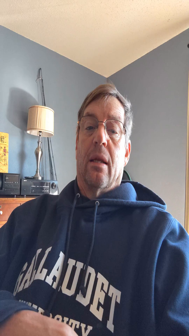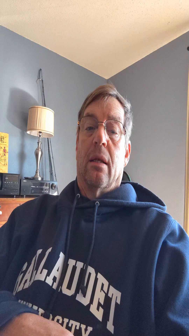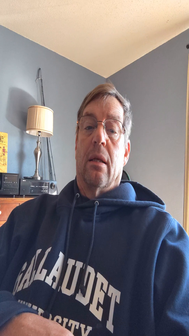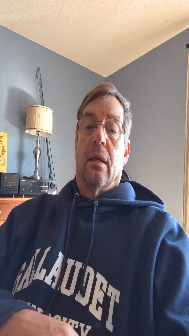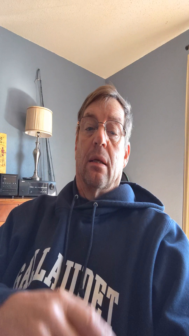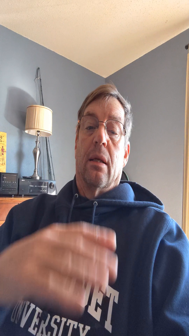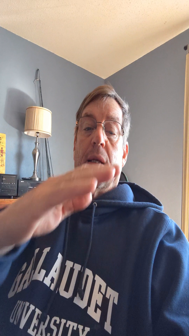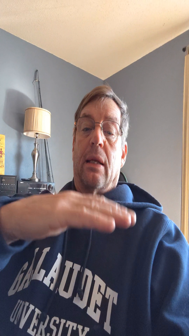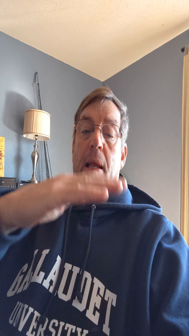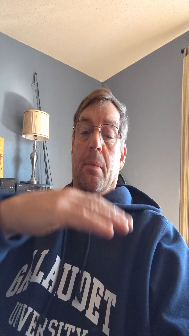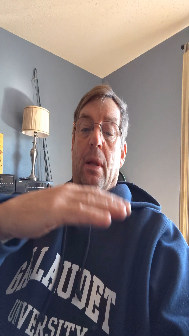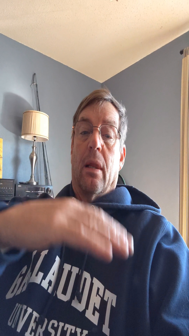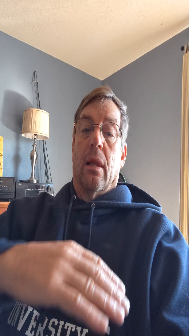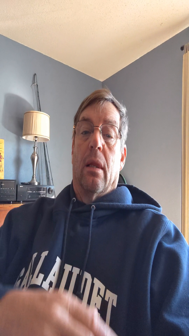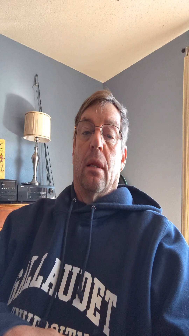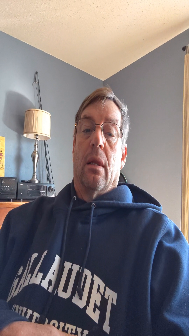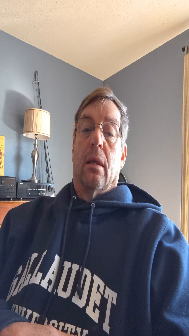table